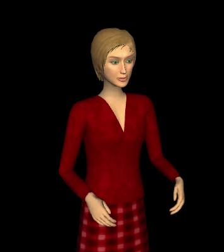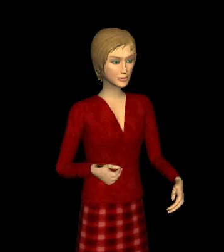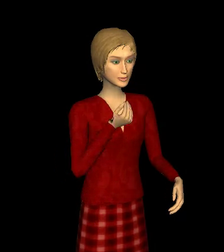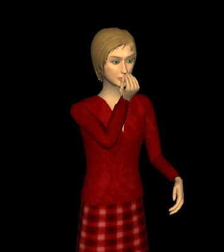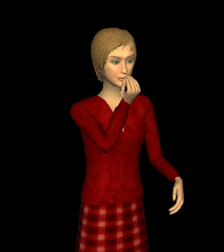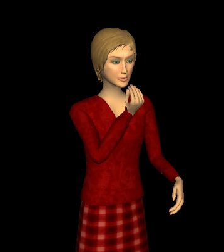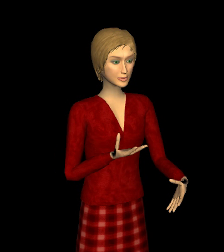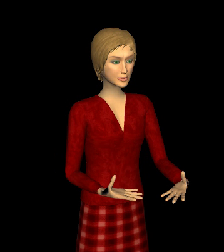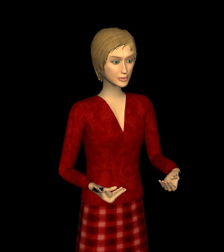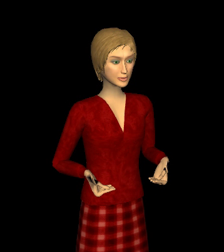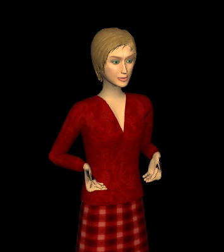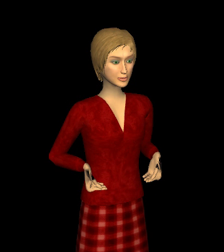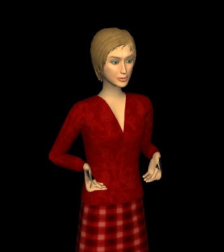مرحبا